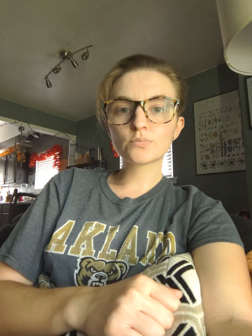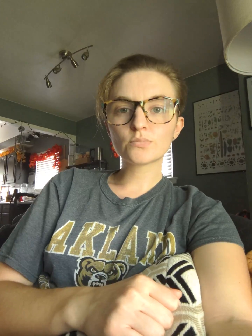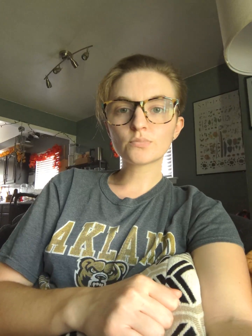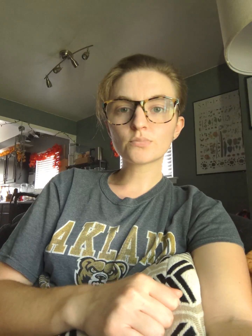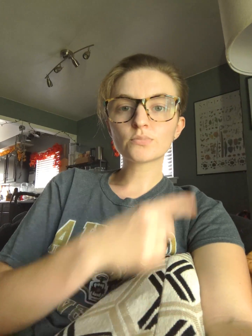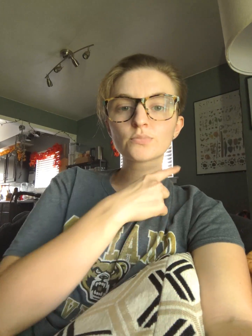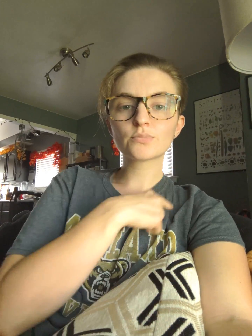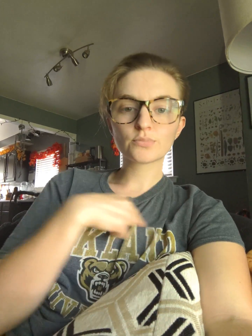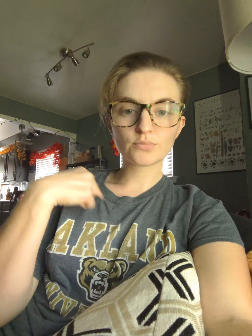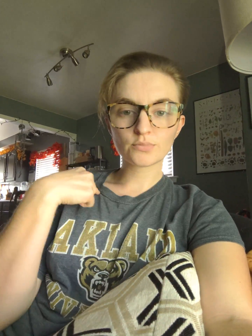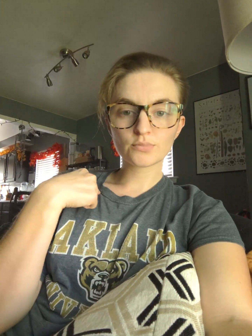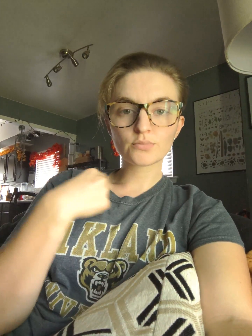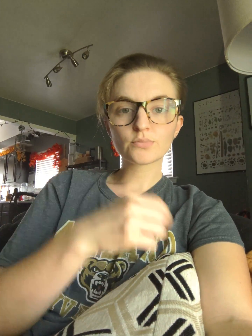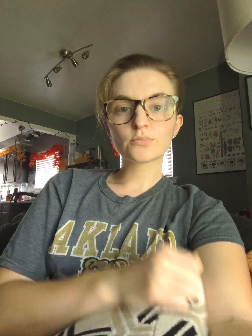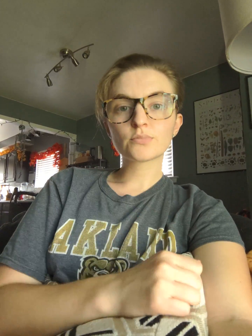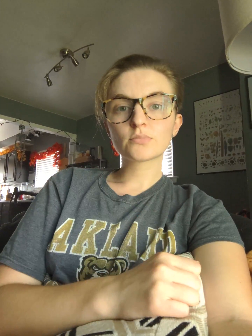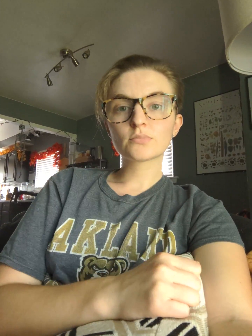necklace